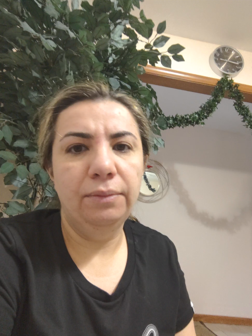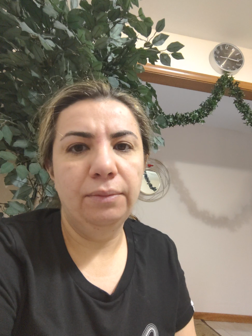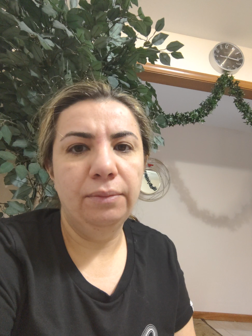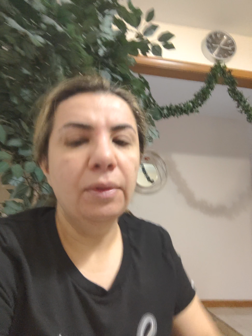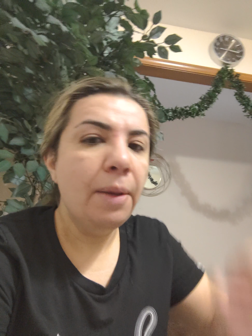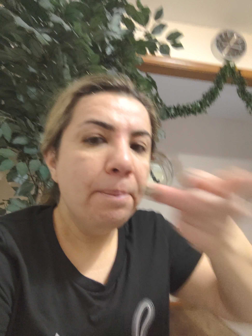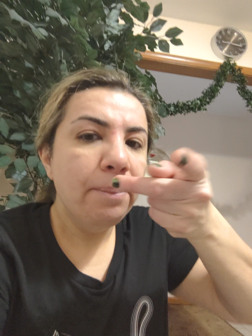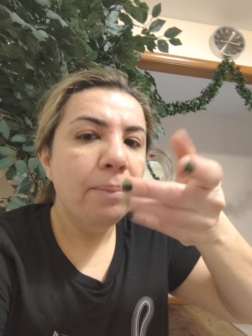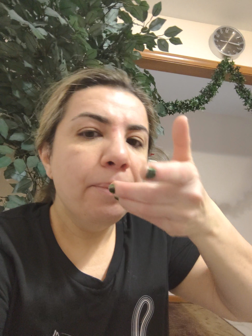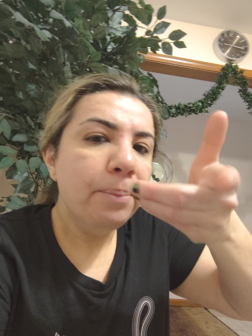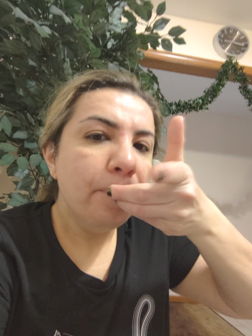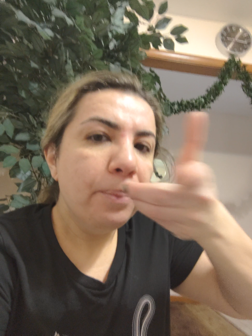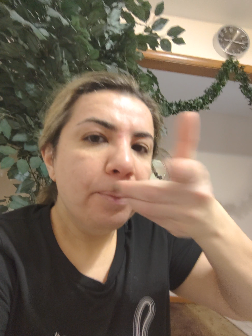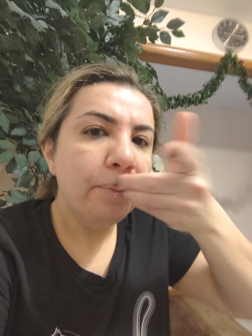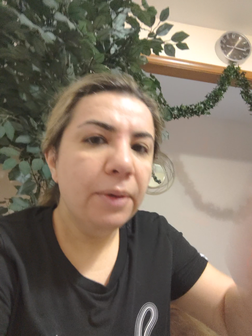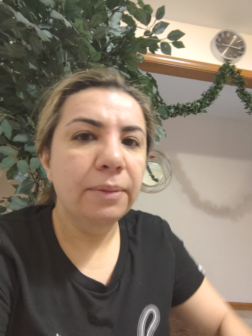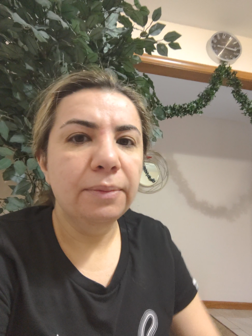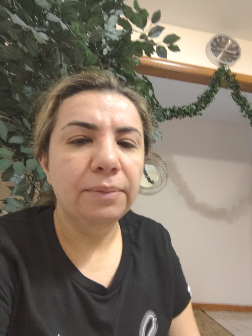pizza